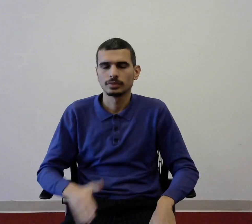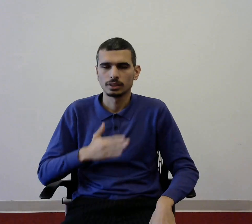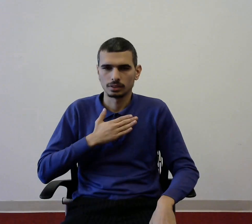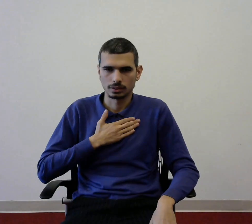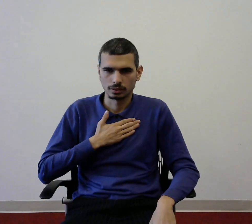mənim